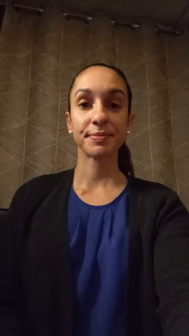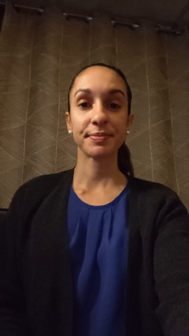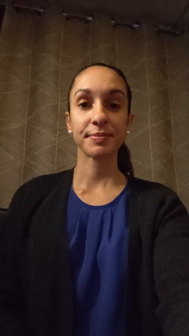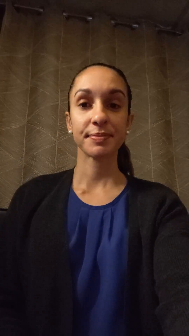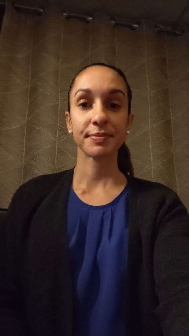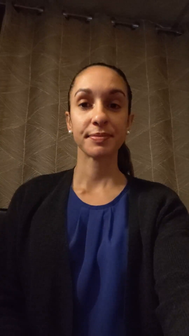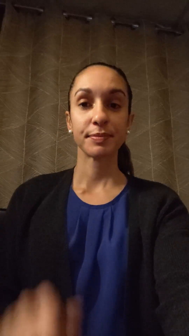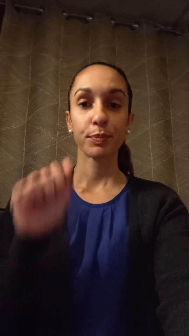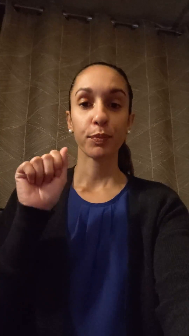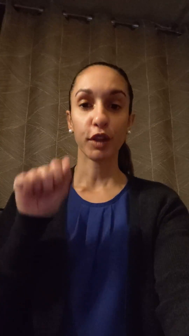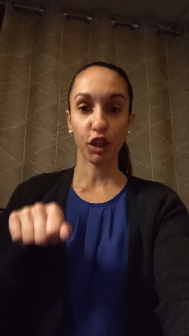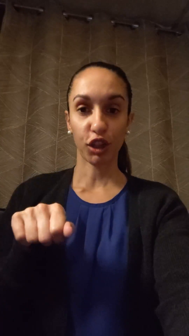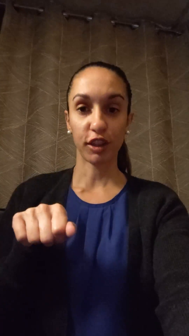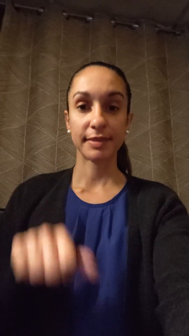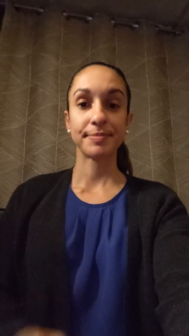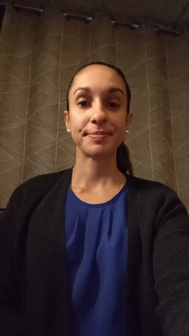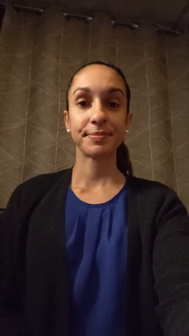could